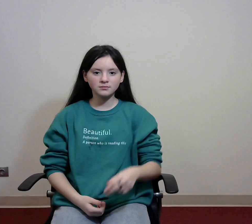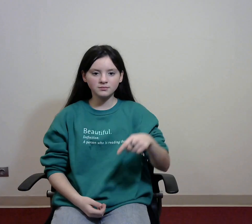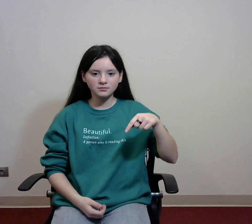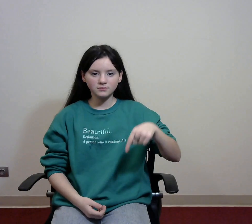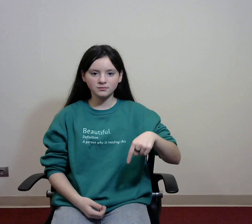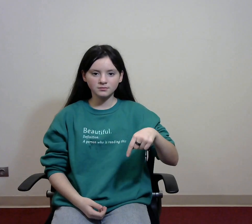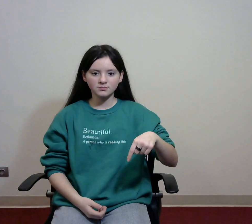burda